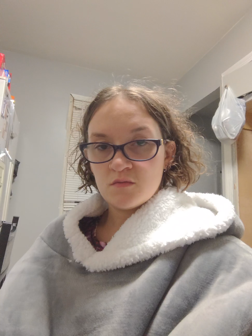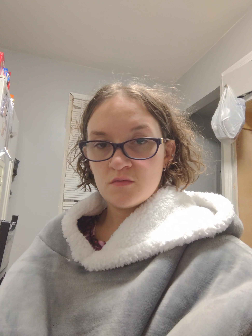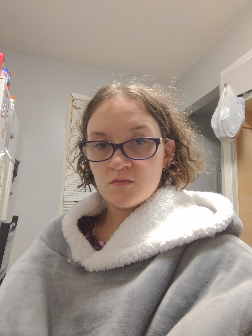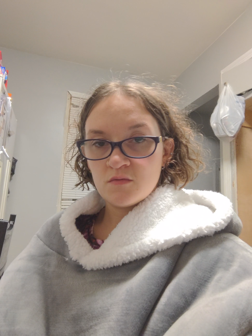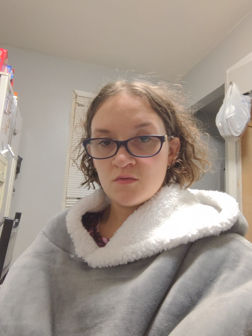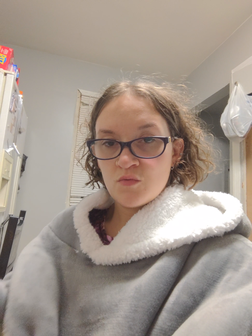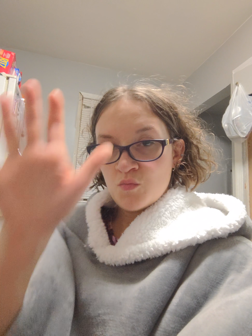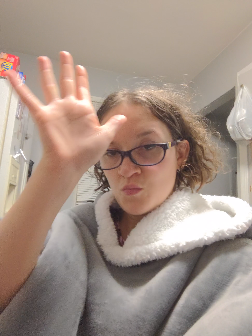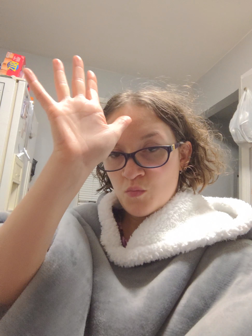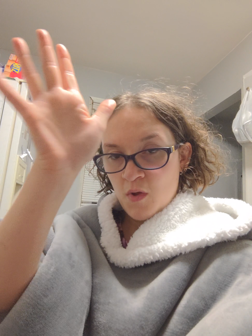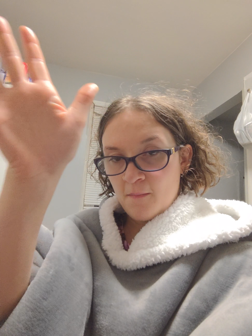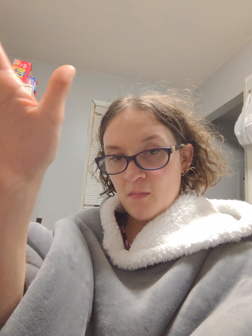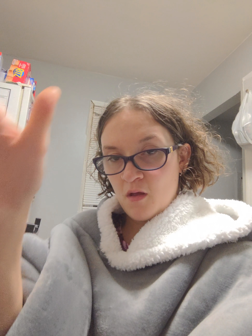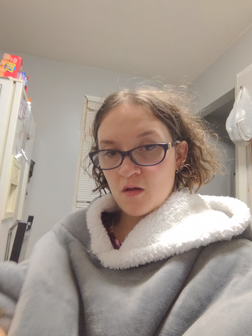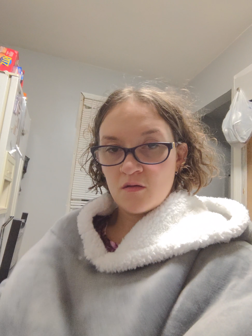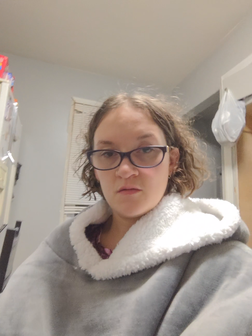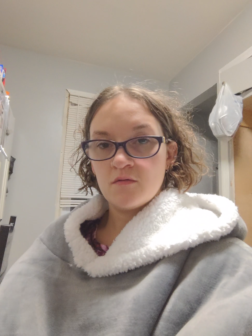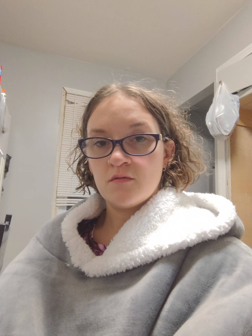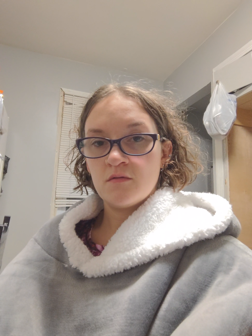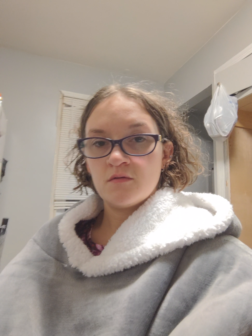grandpa